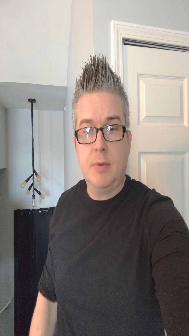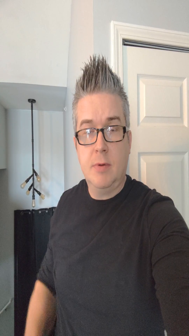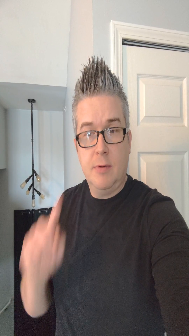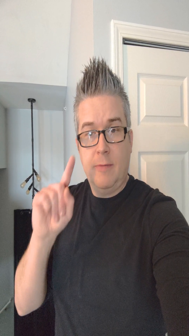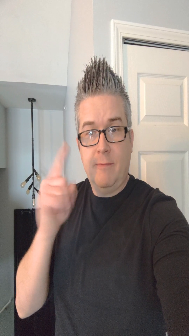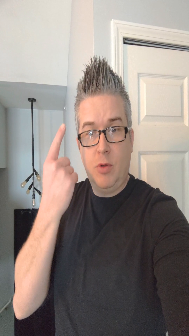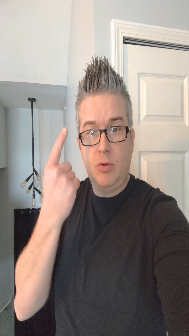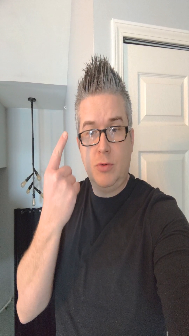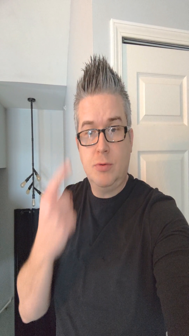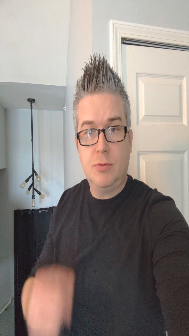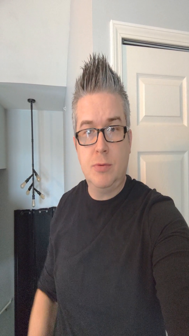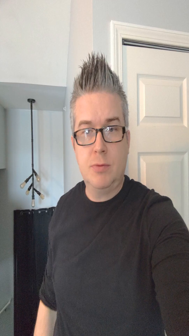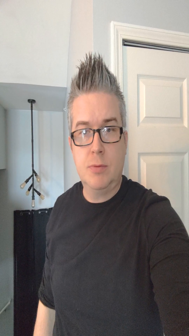first